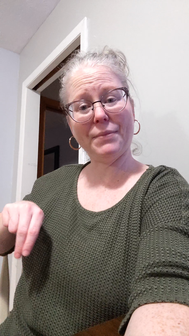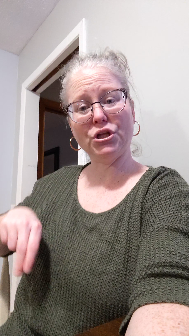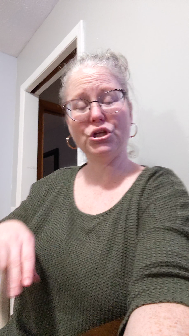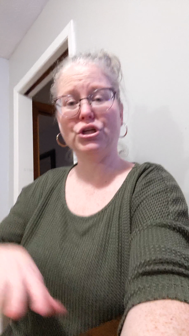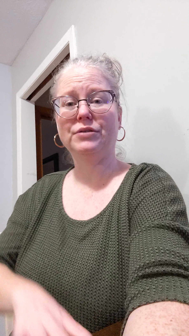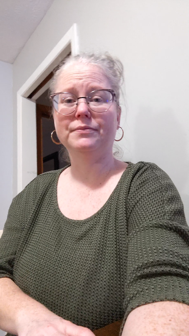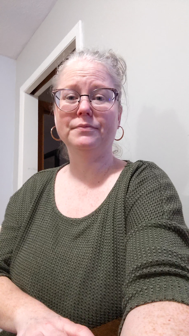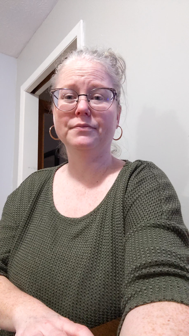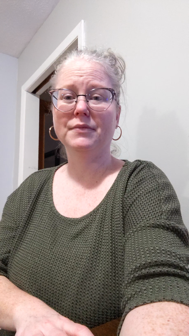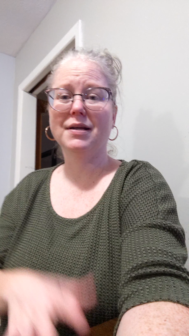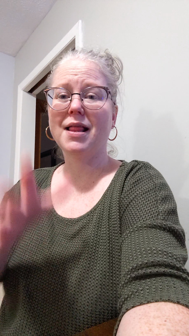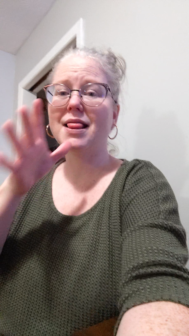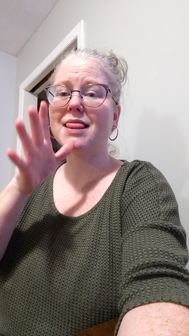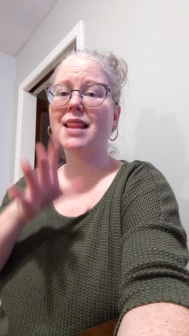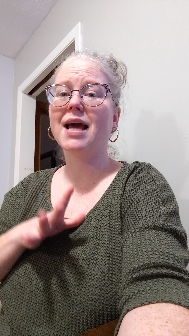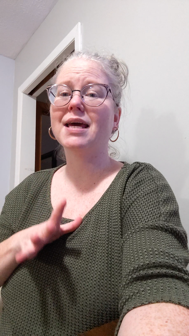lady